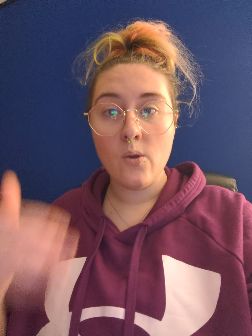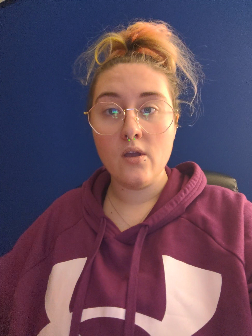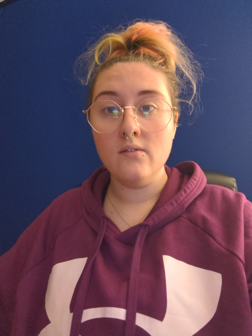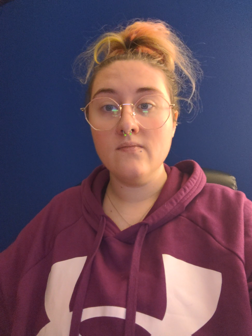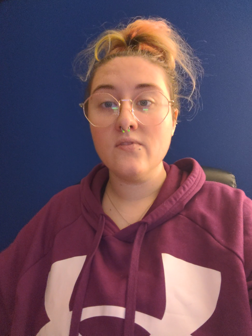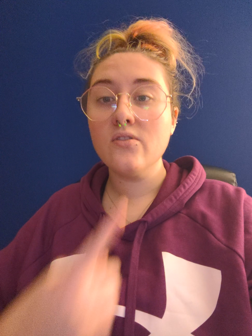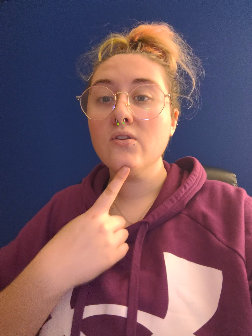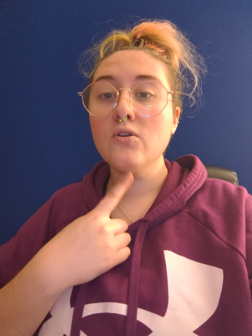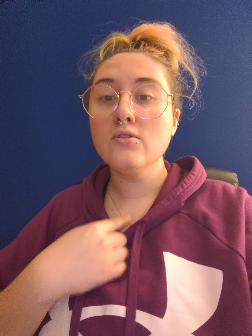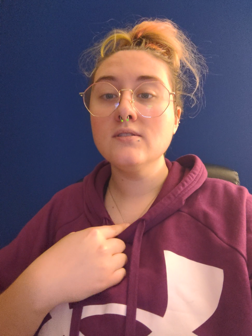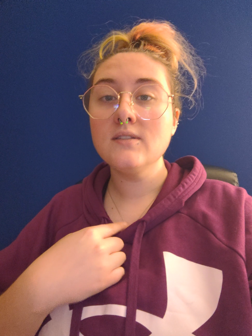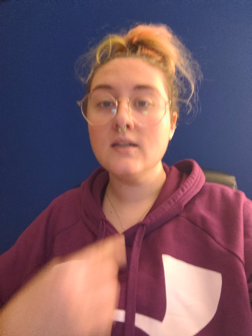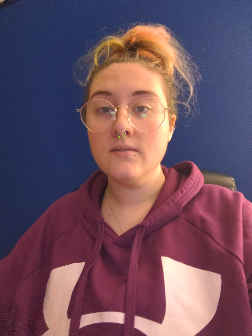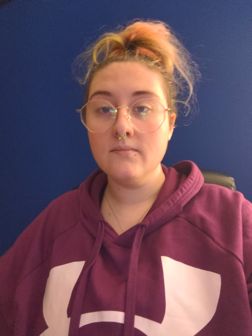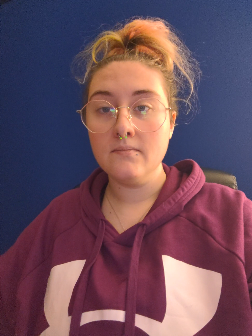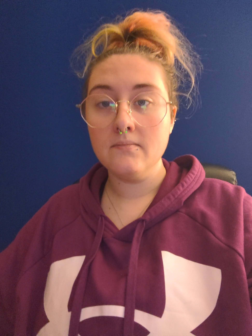thirsty